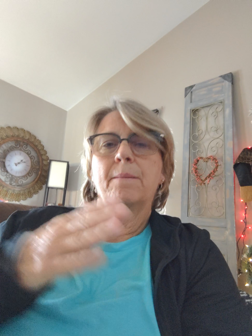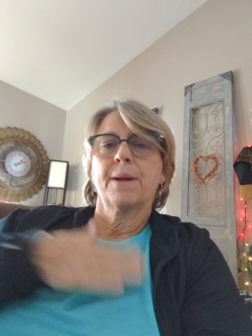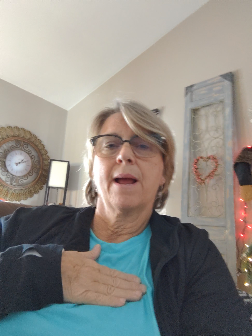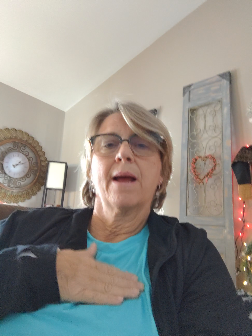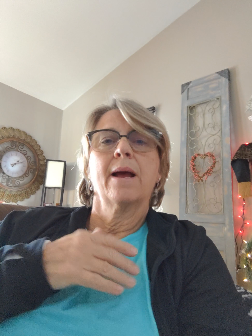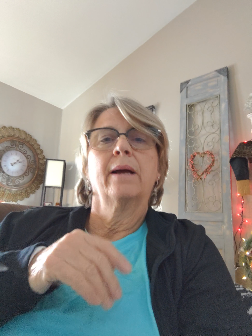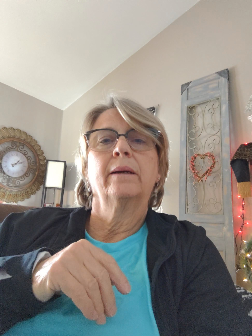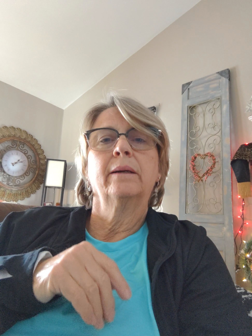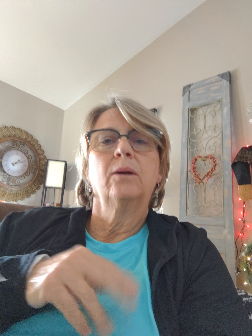my